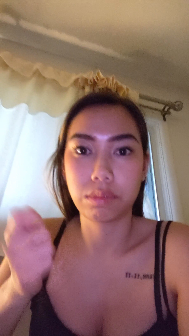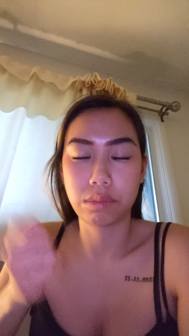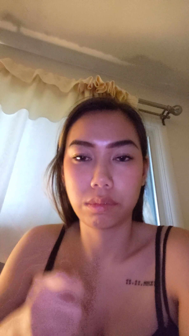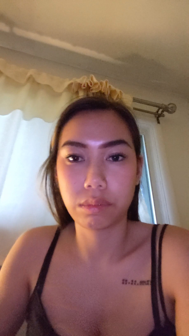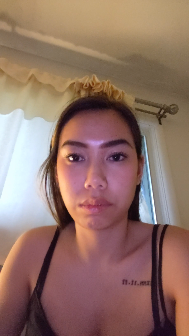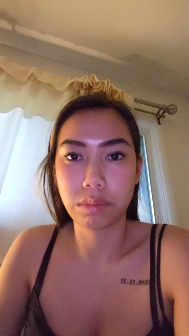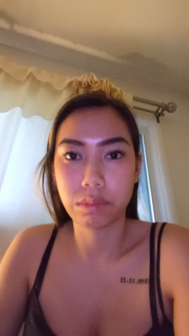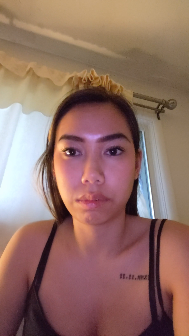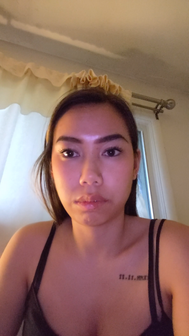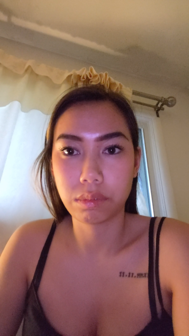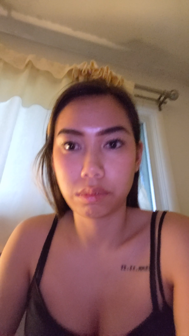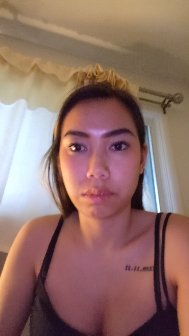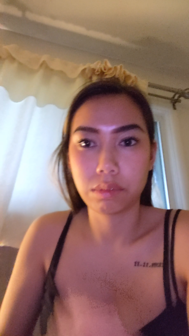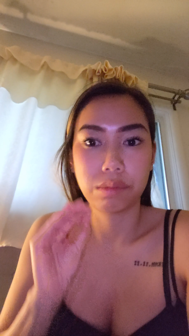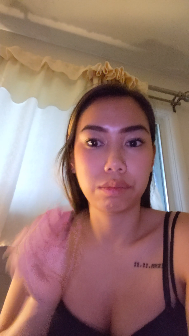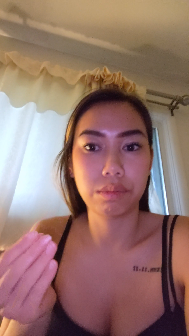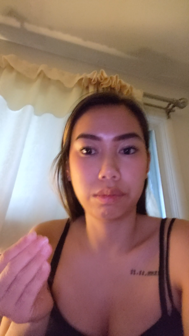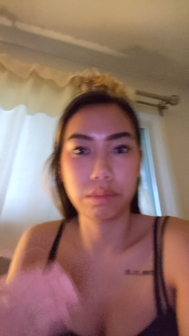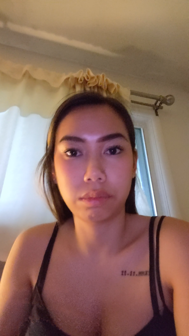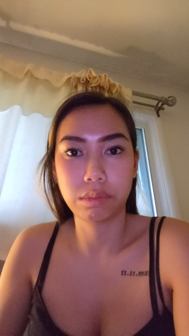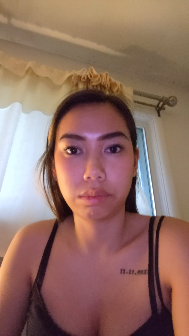none